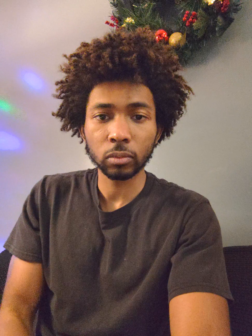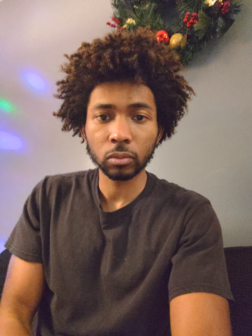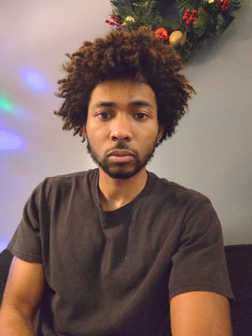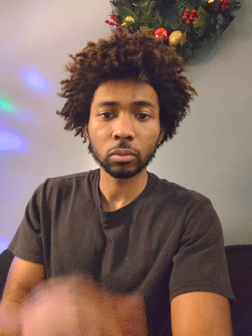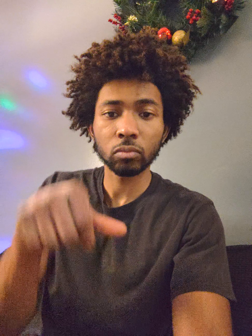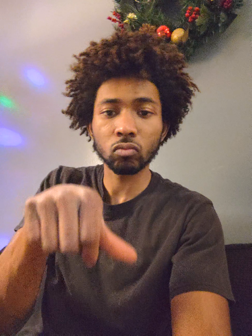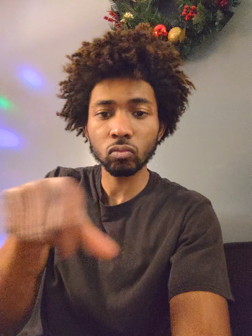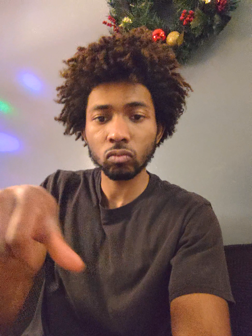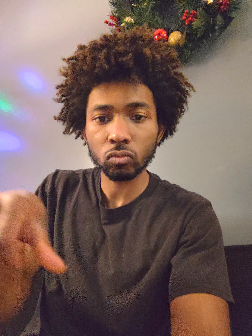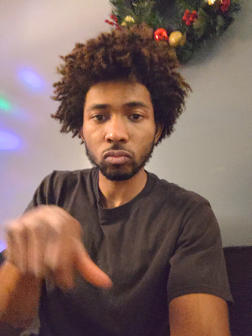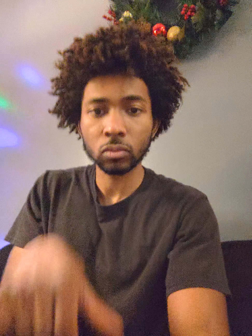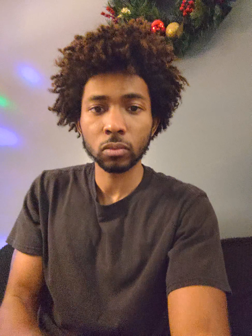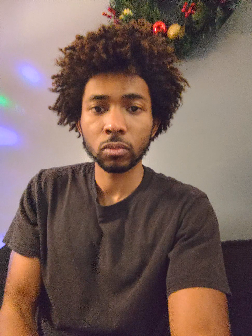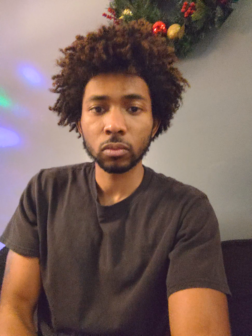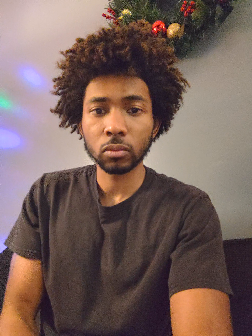puzzle